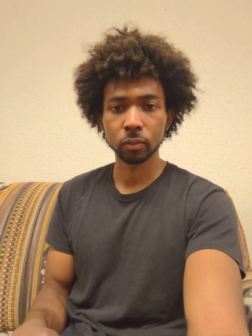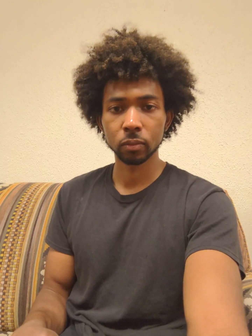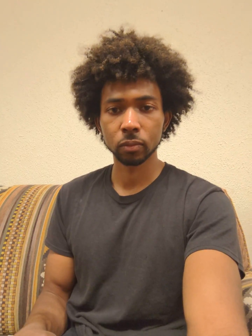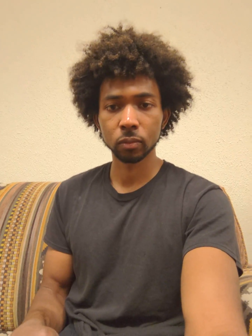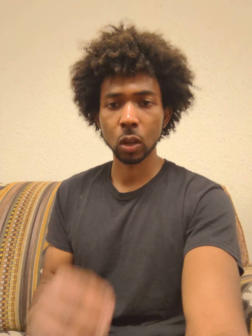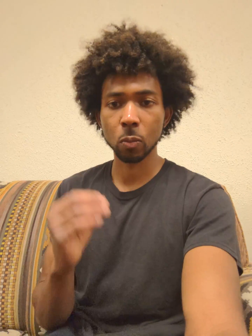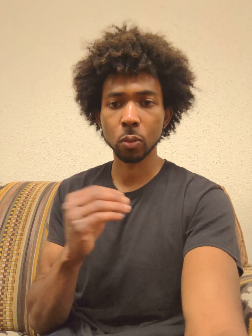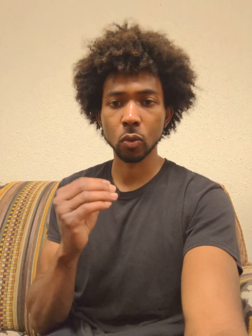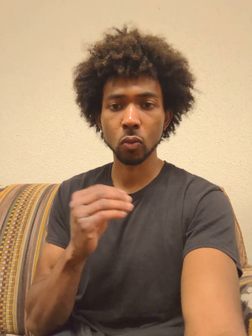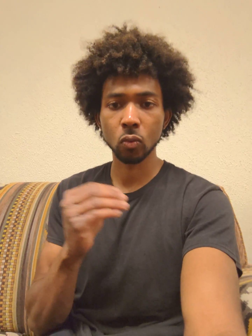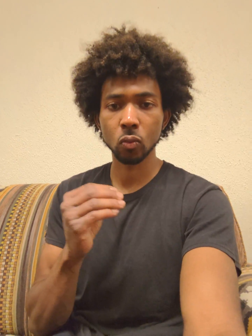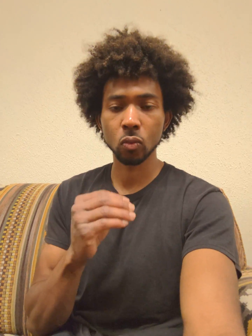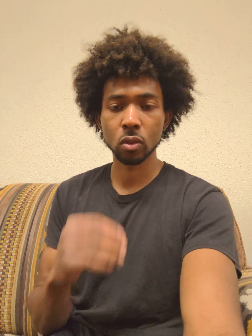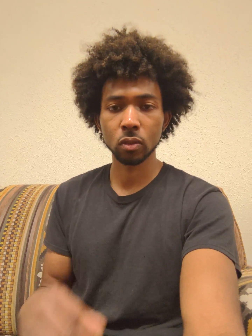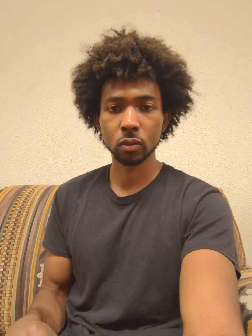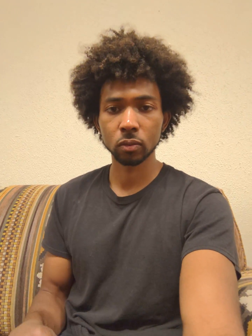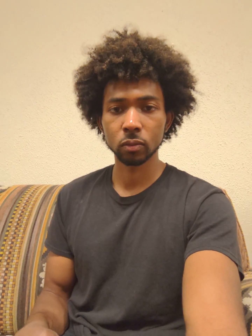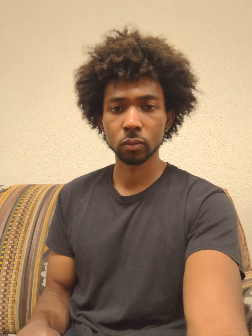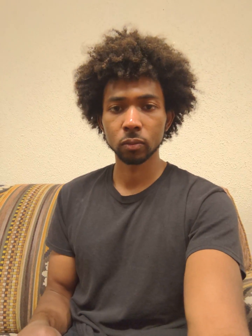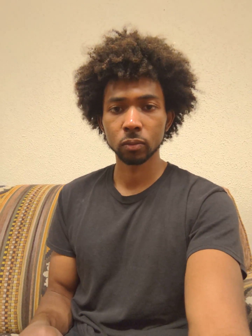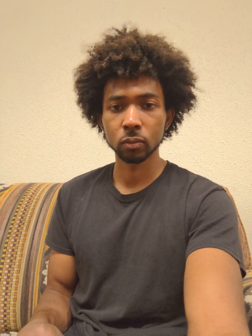more